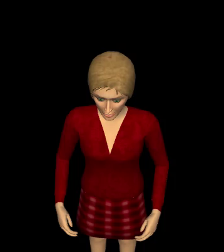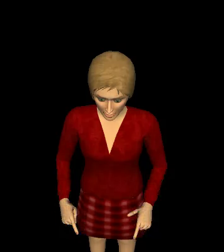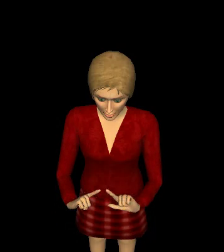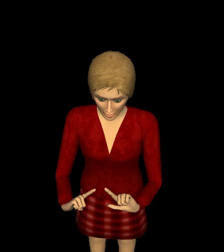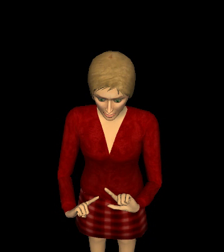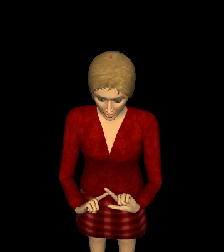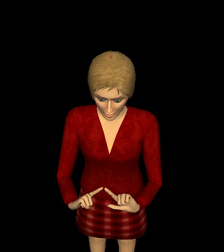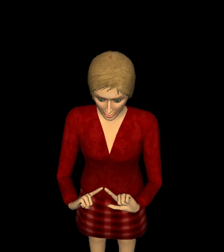دائرة